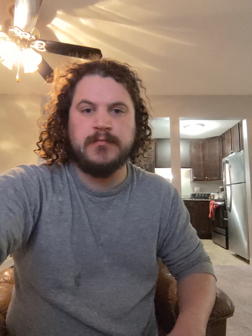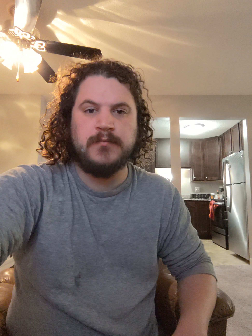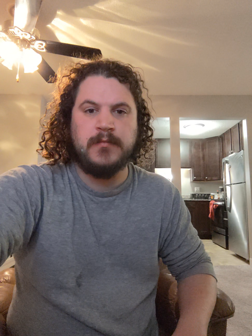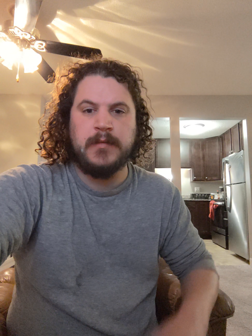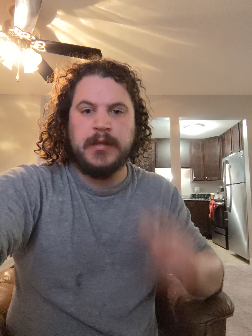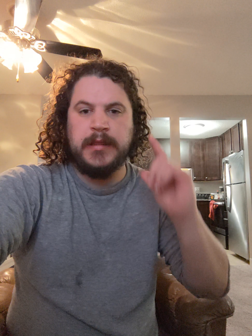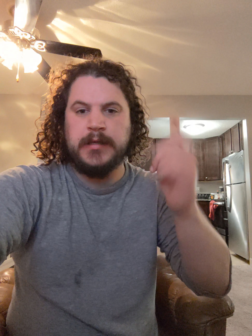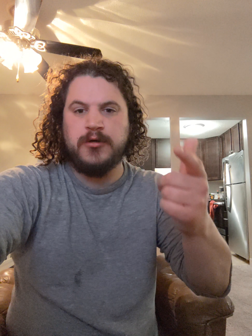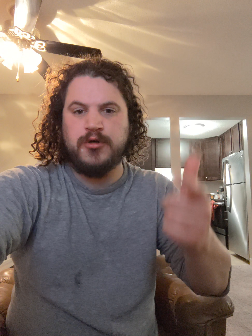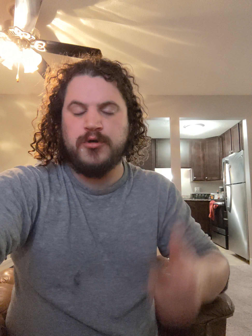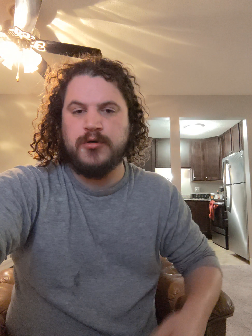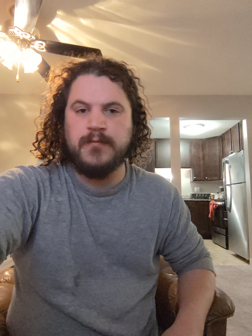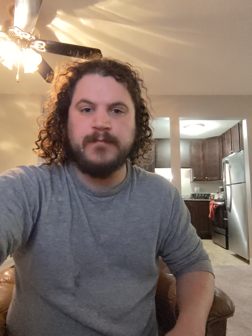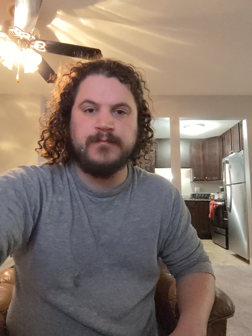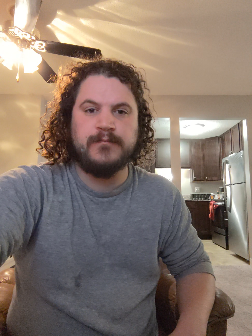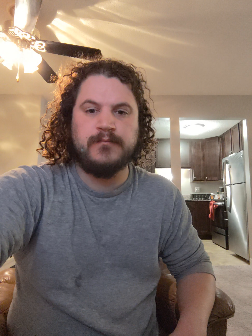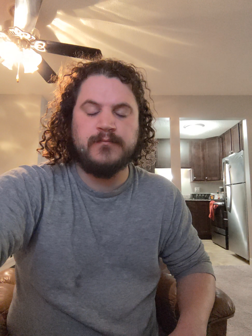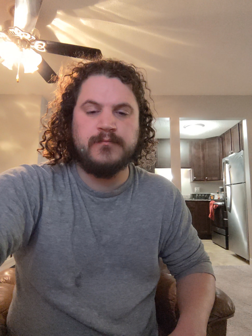later